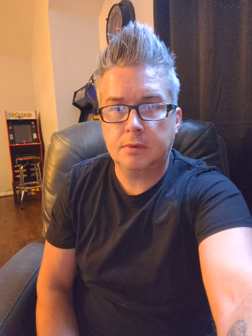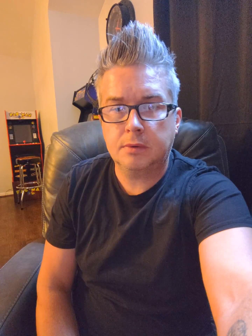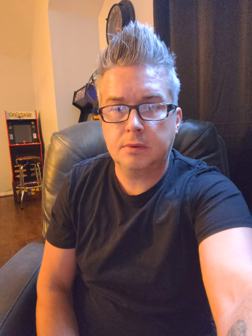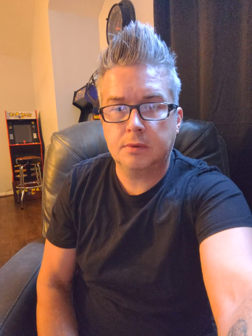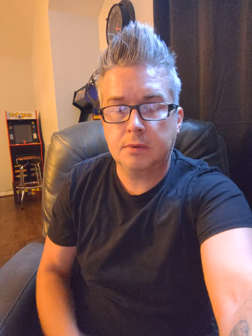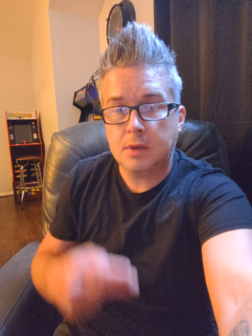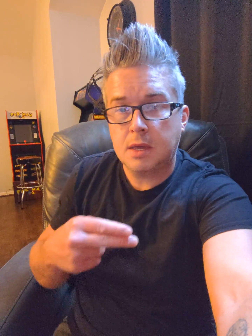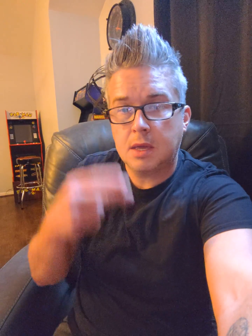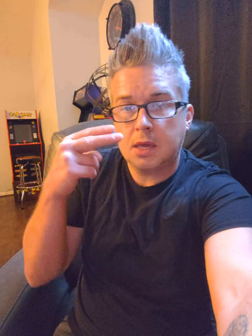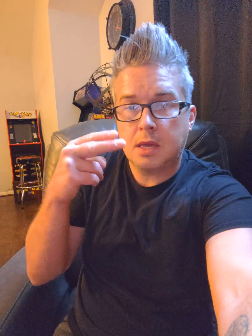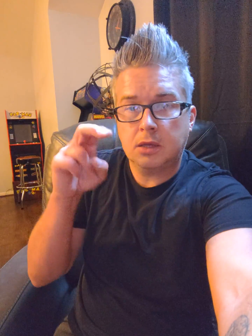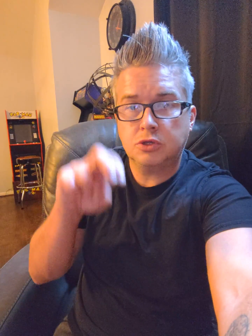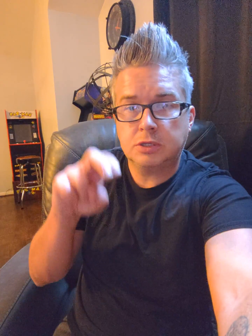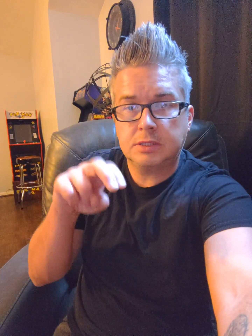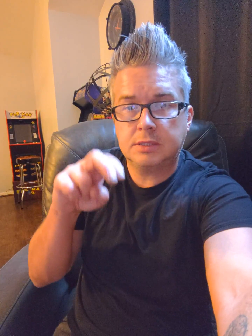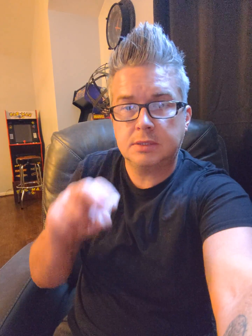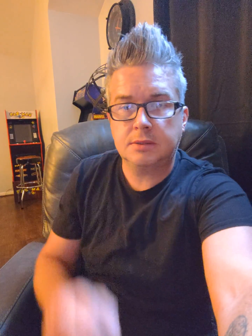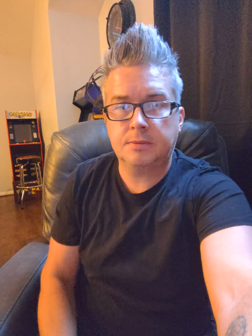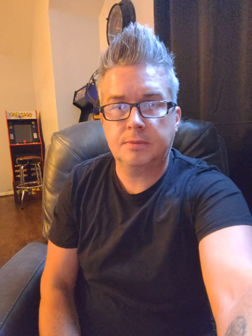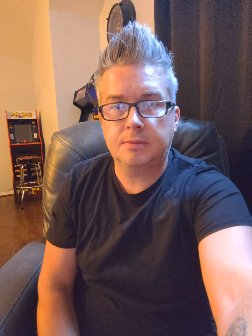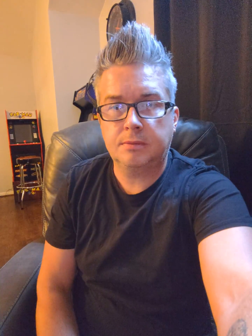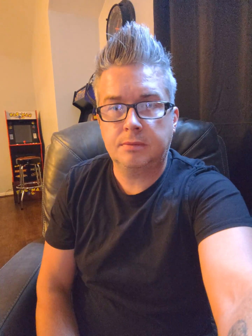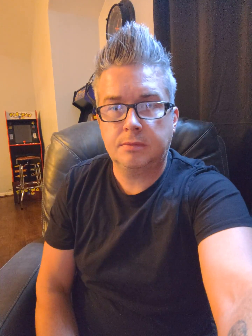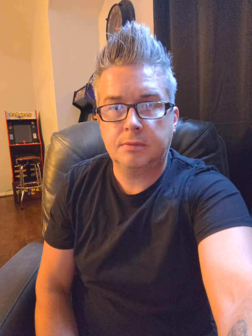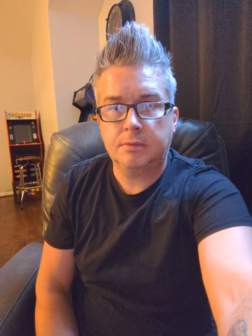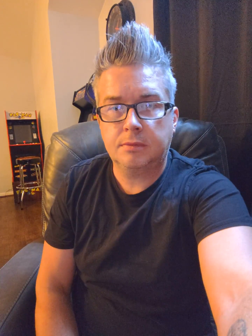high chair